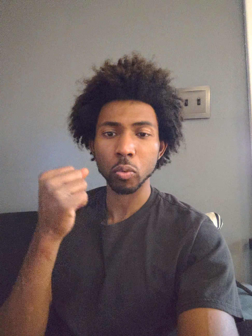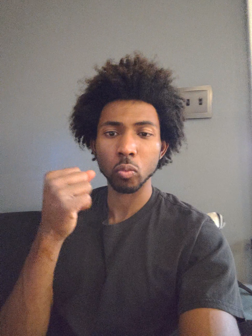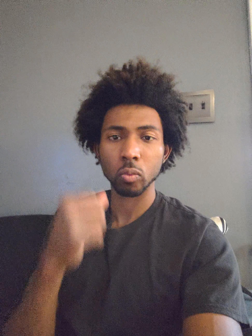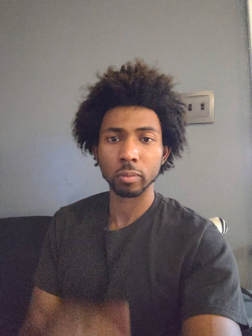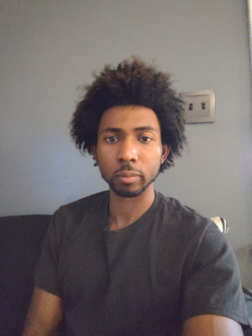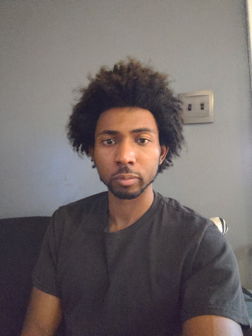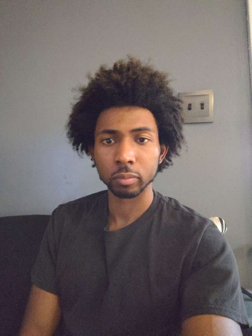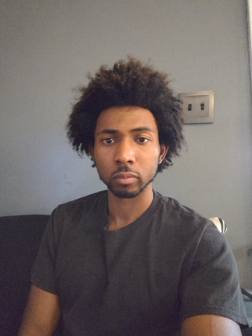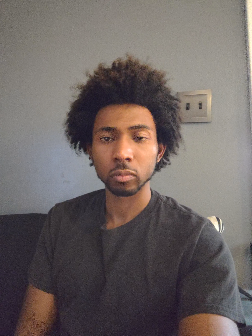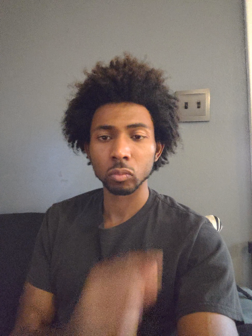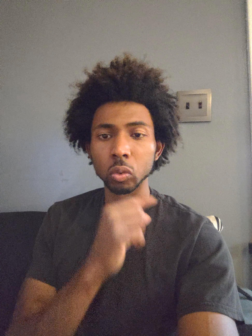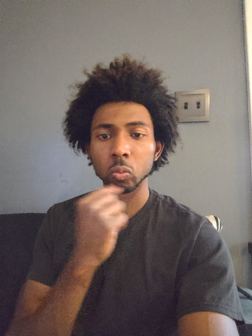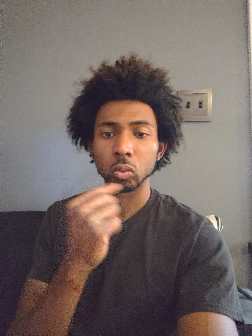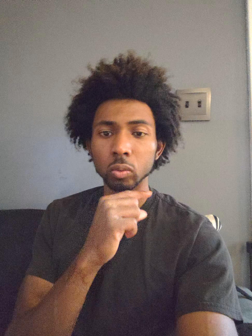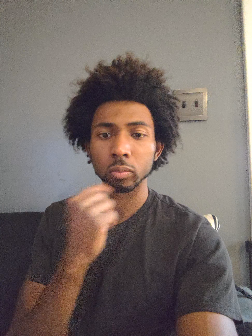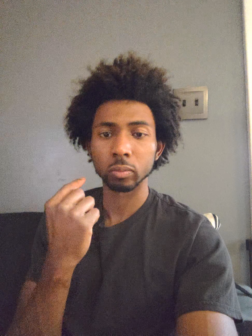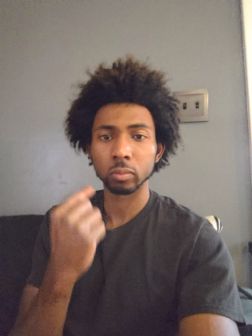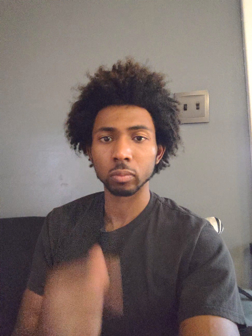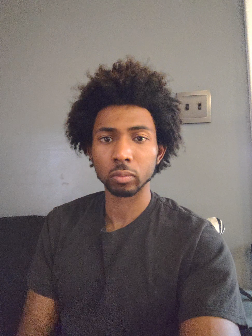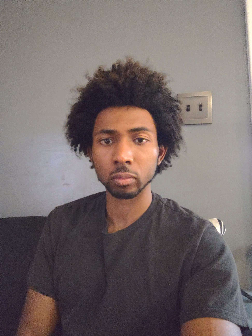glue